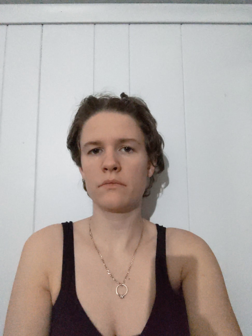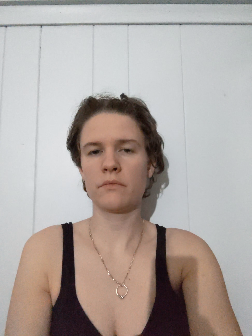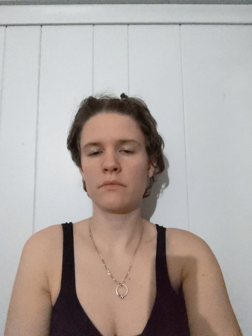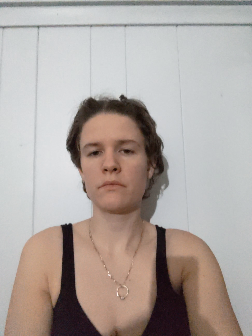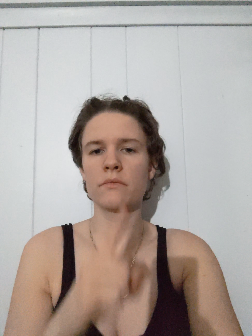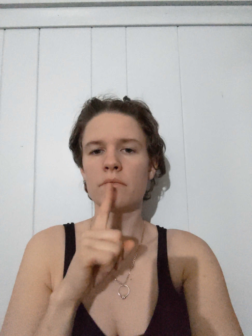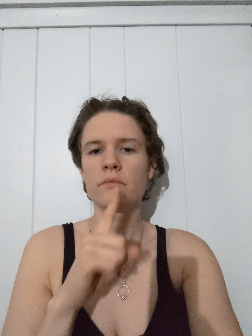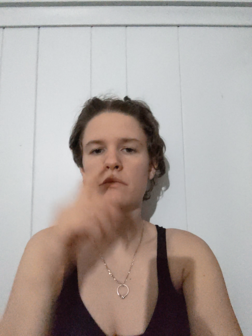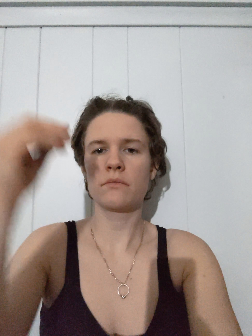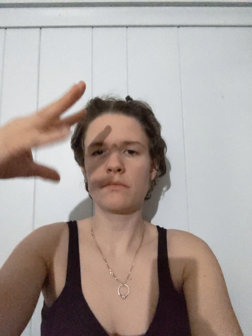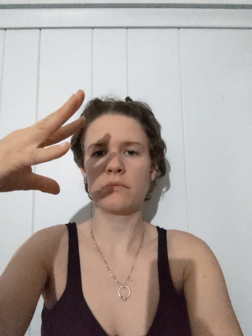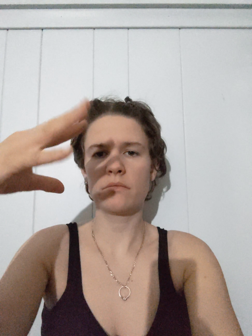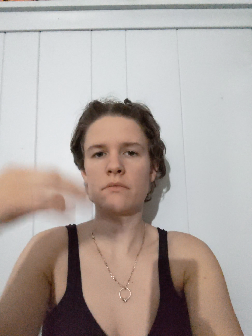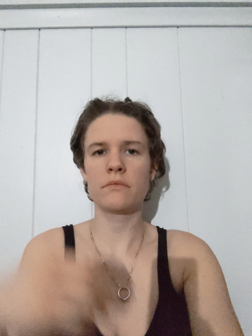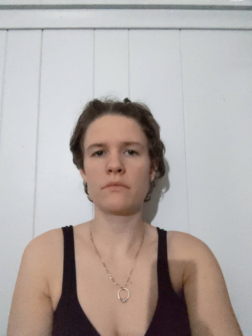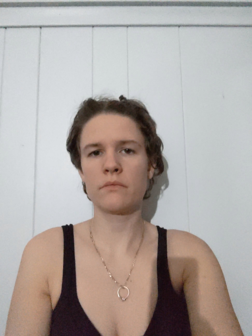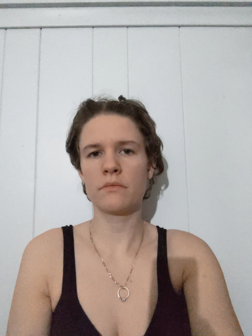lamp